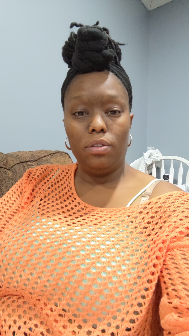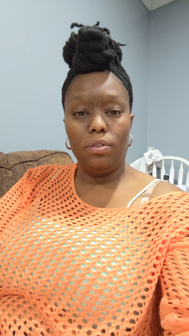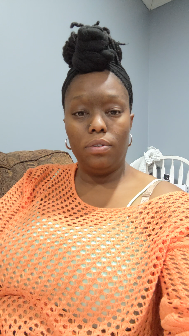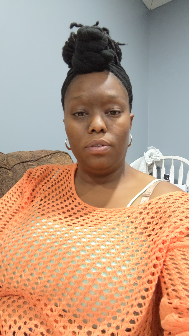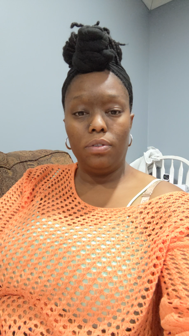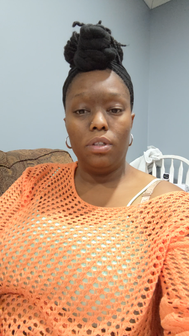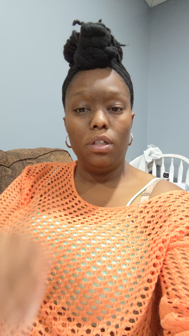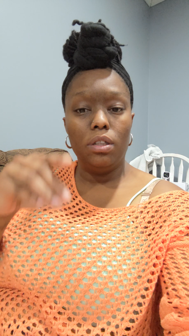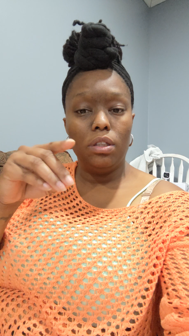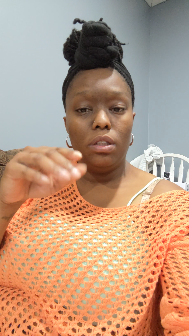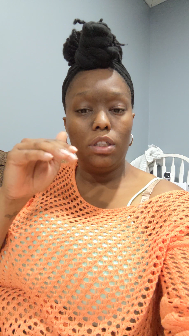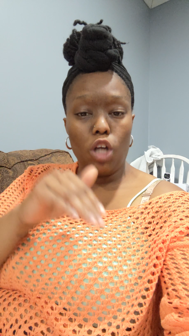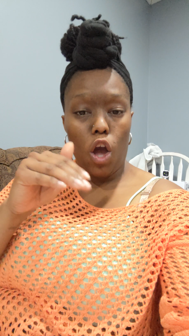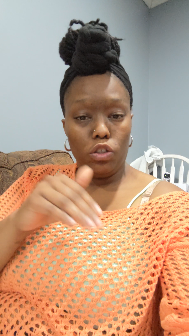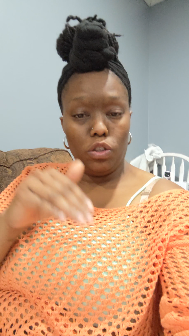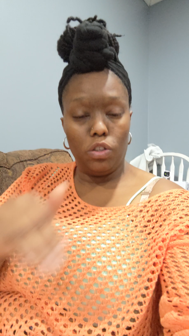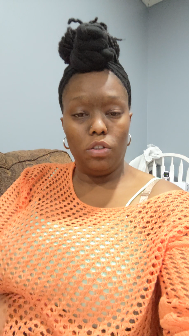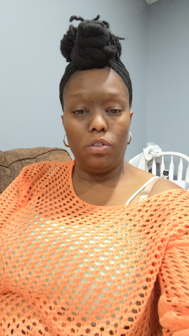doctor